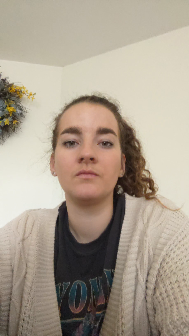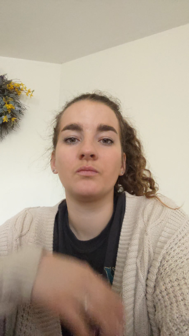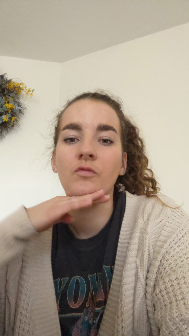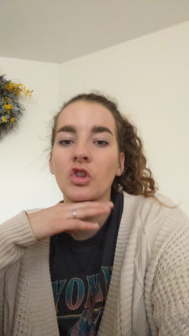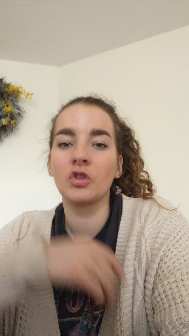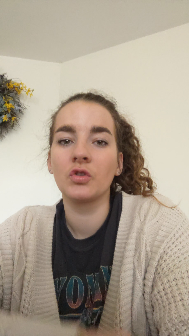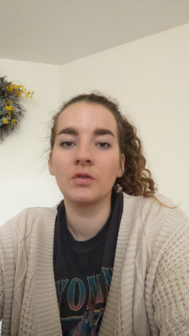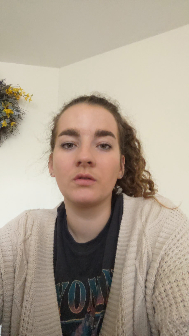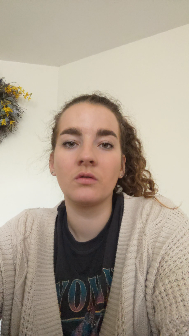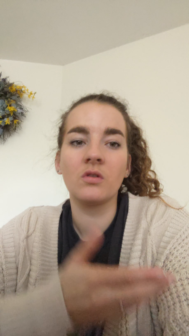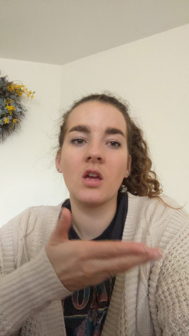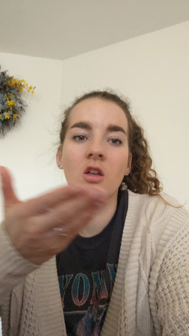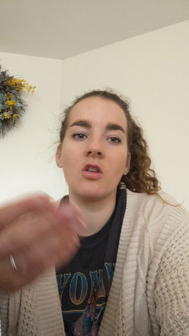carry